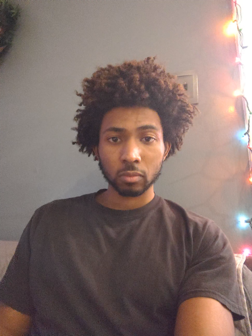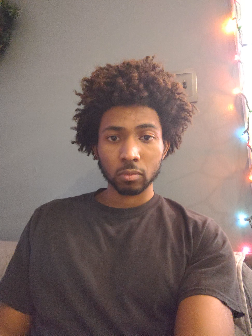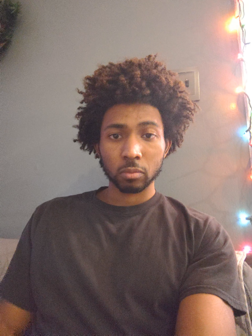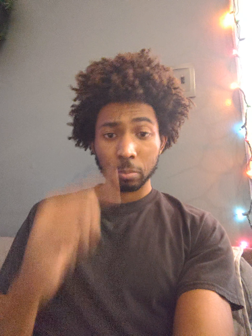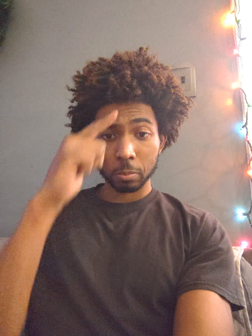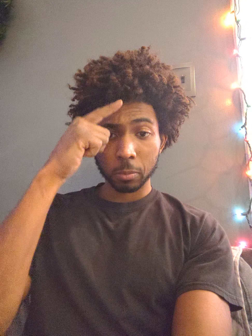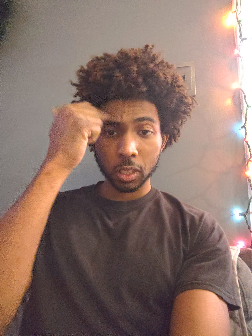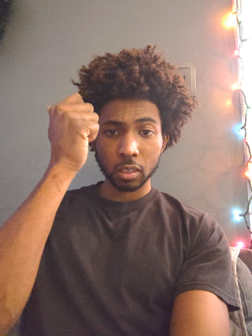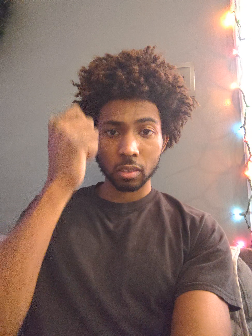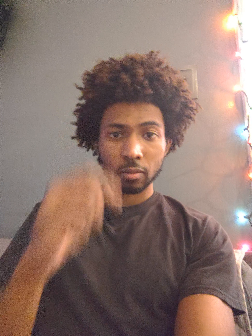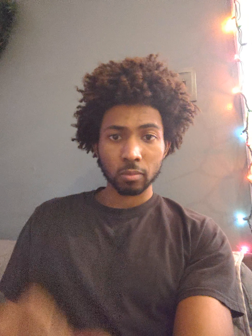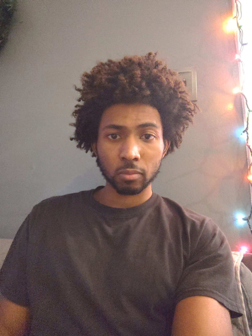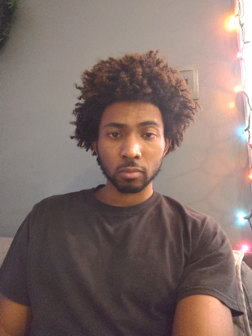because